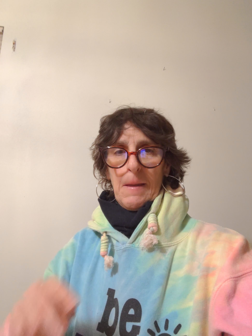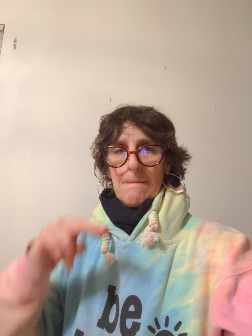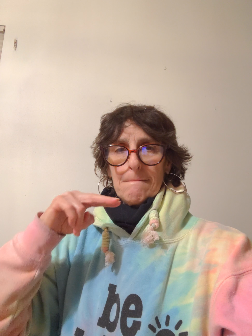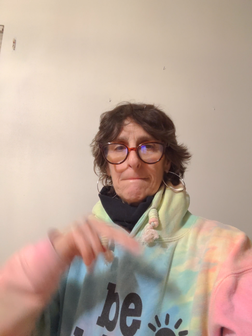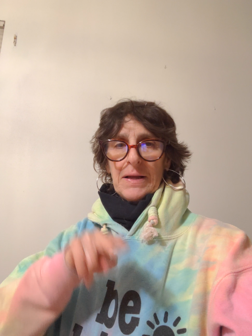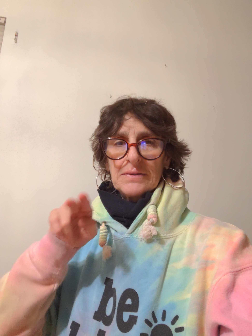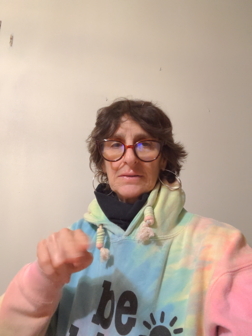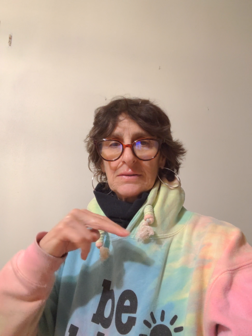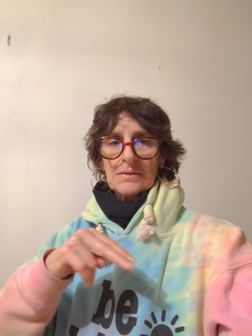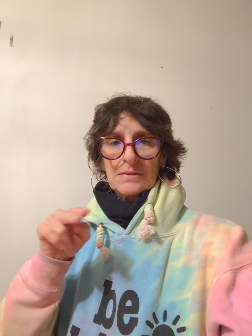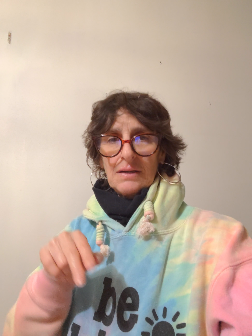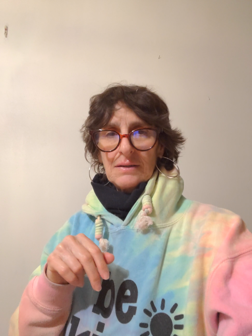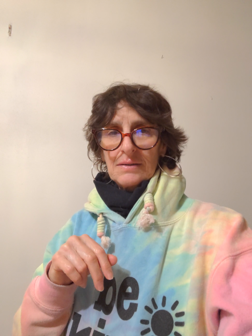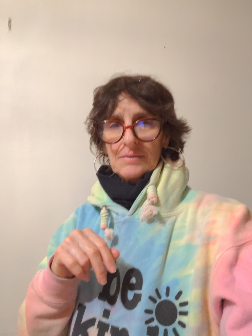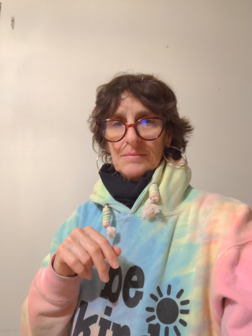puzzle